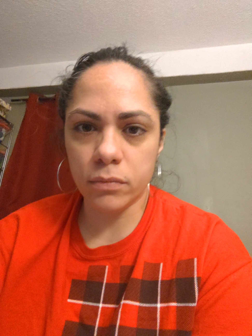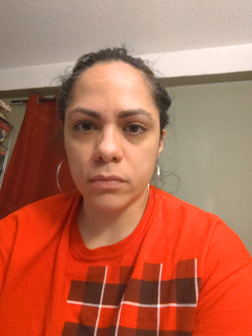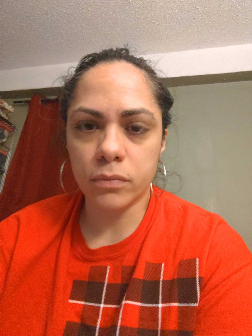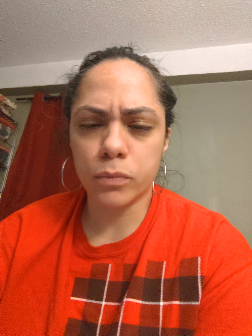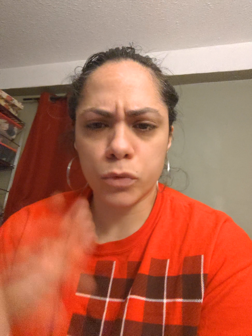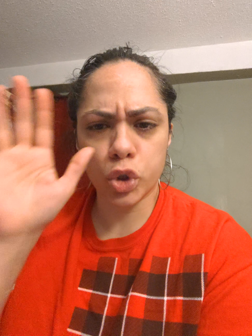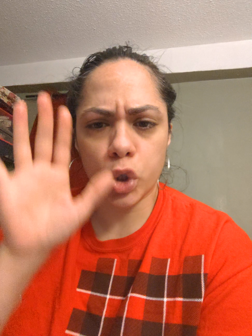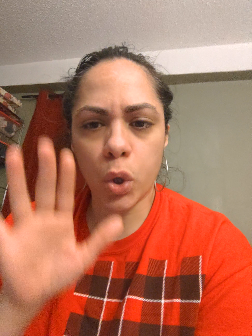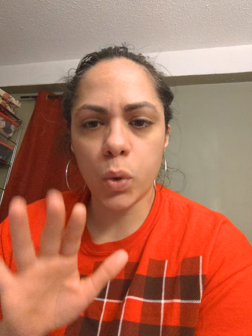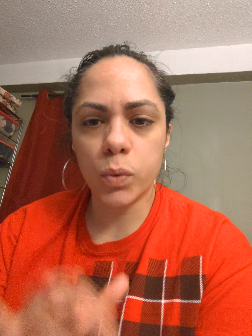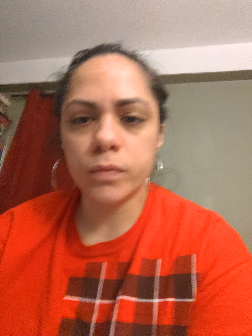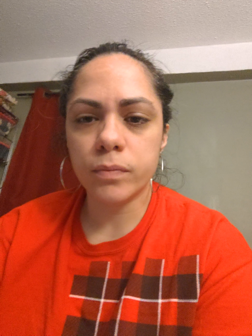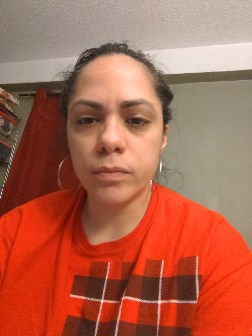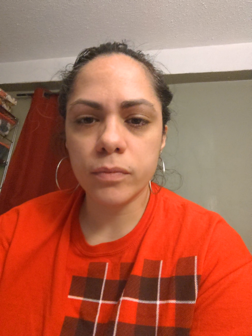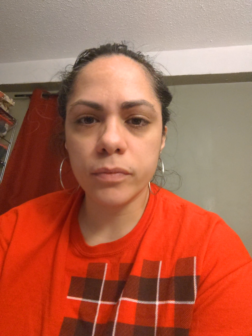snow